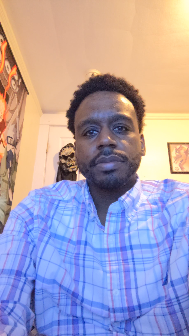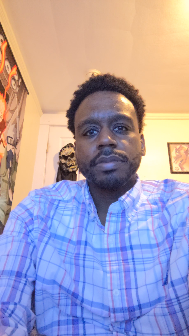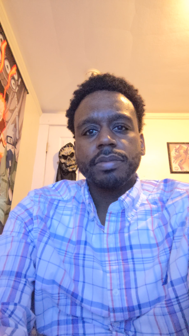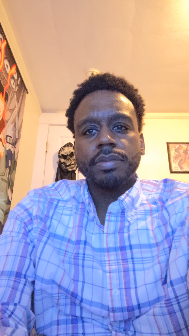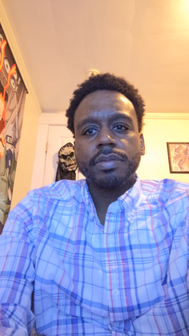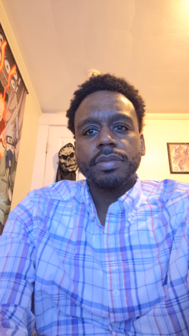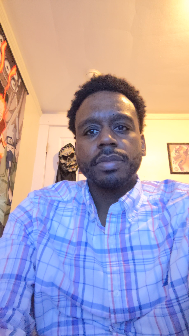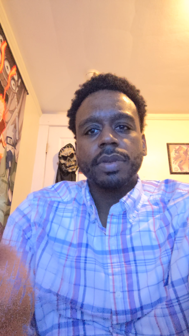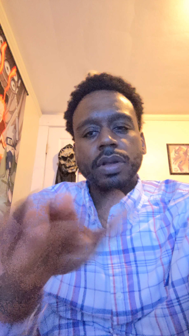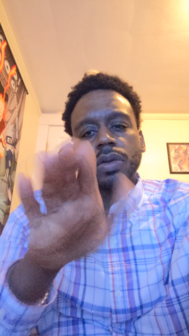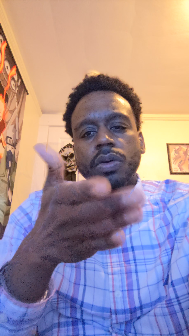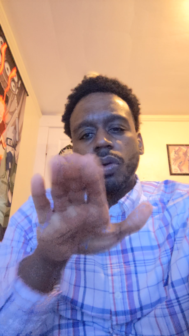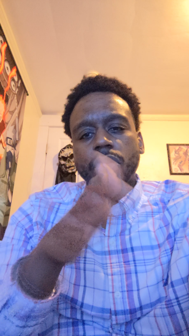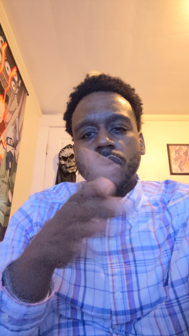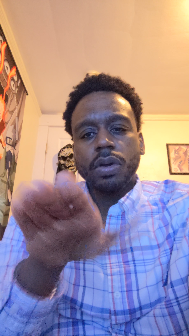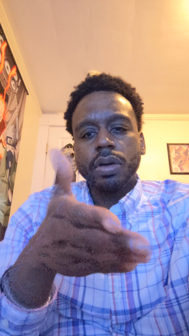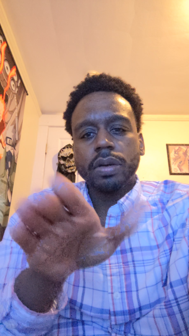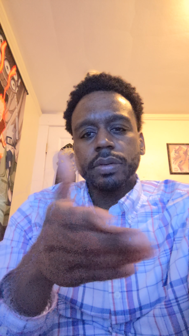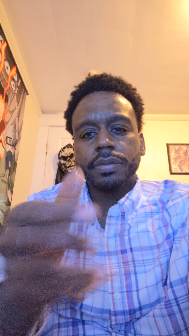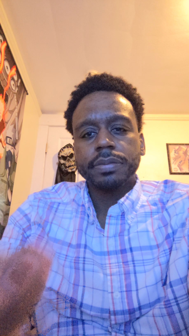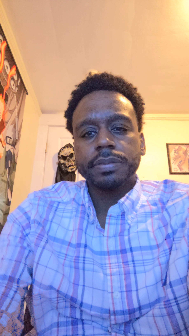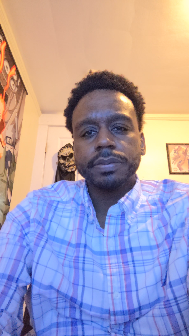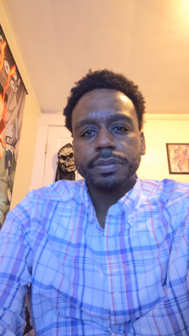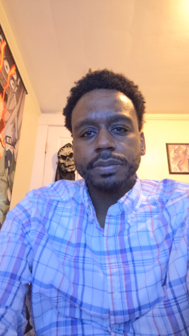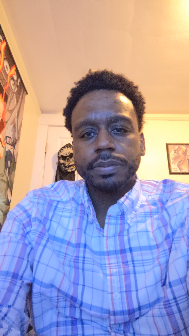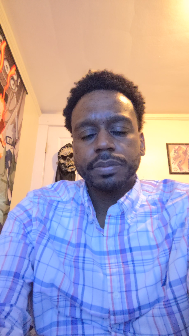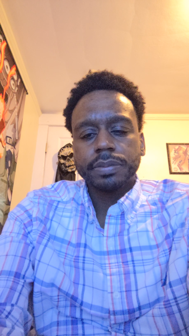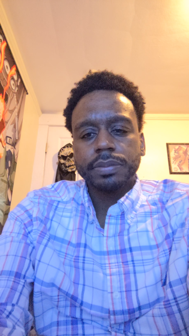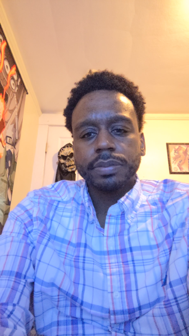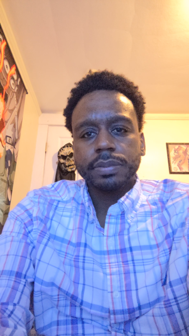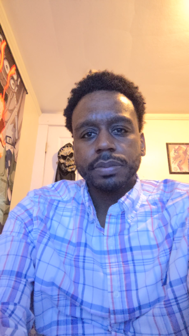cook